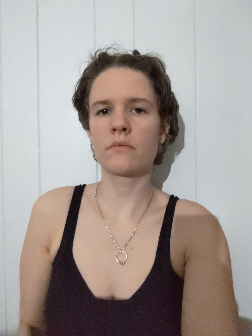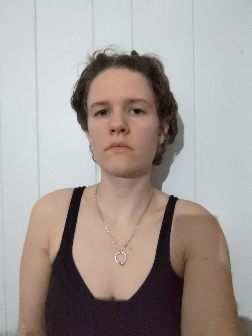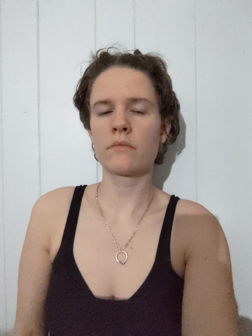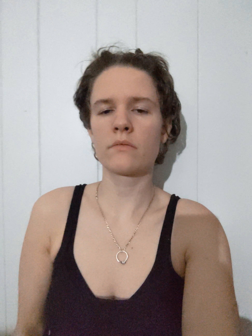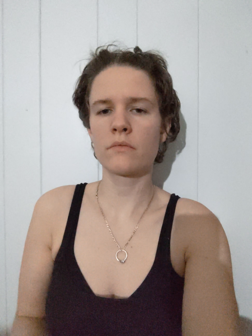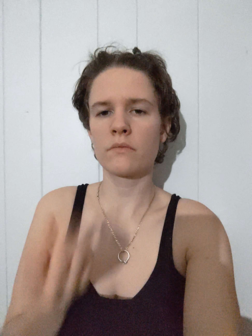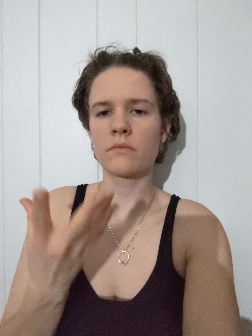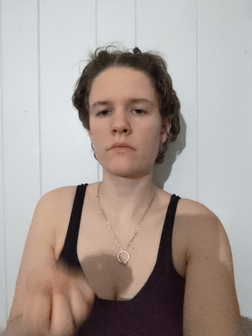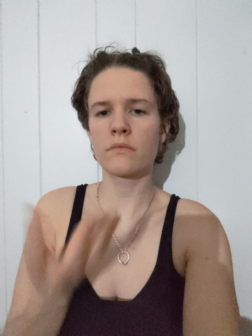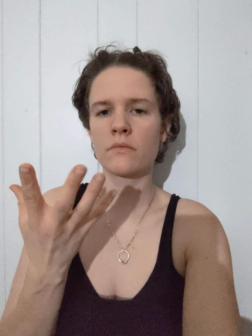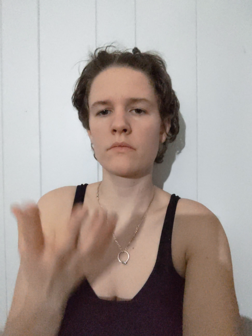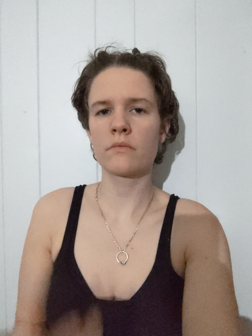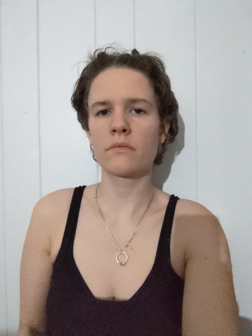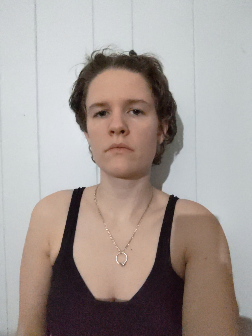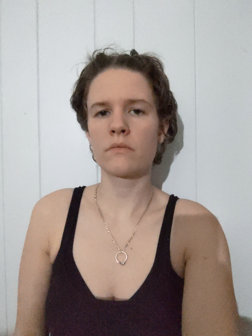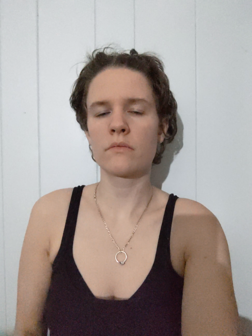many